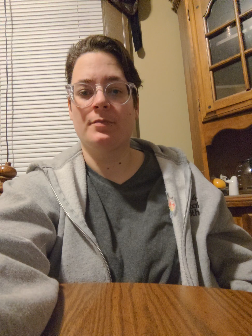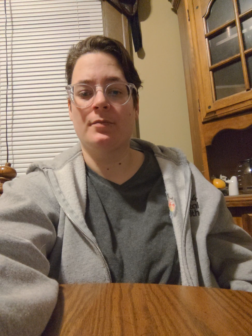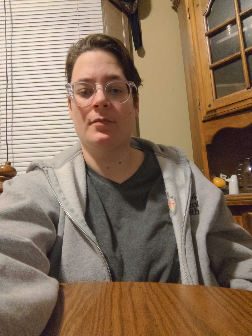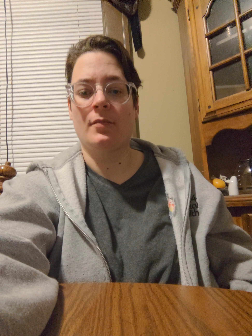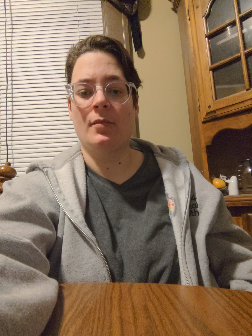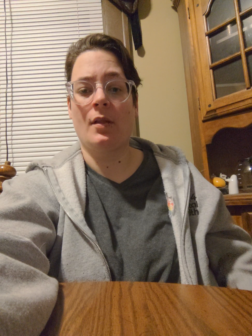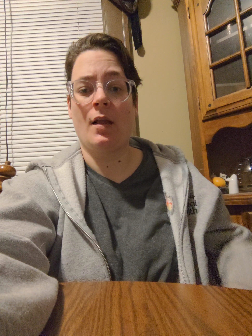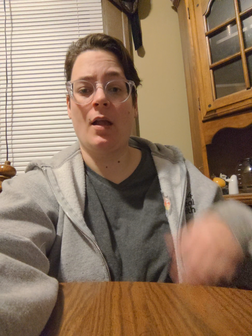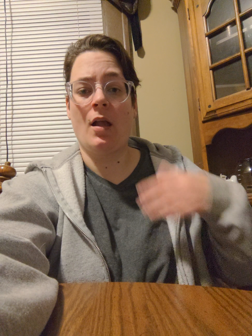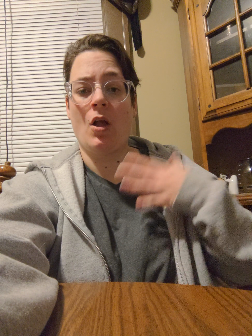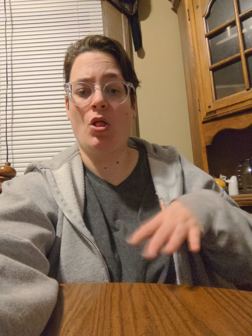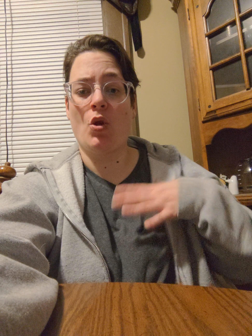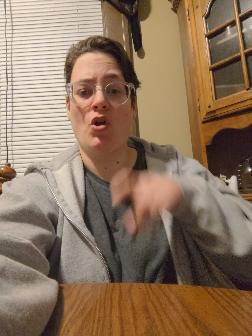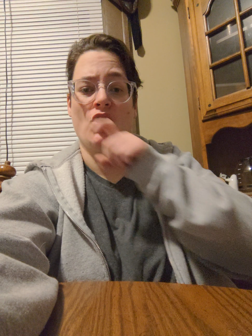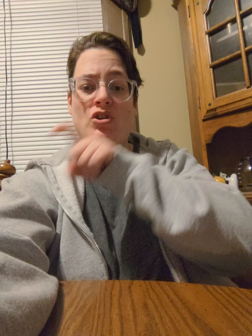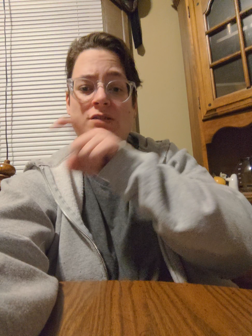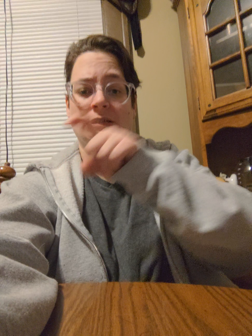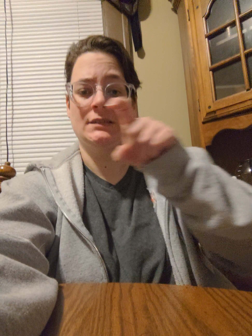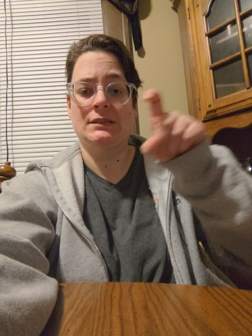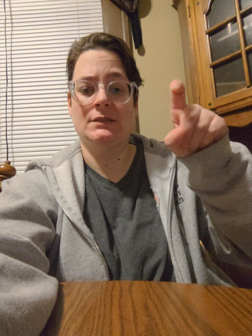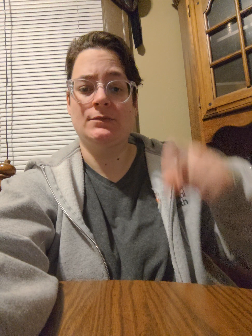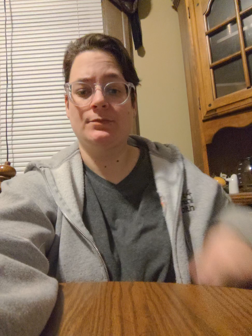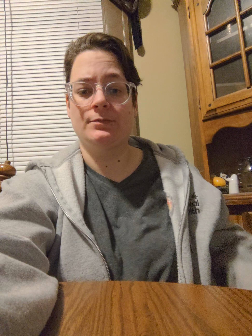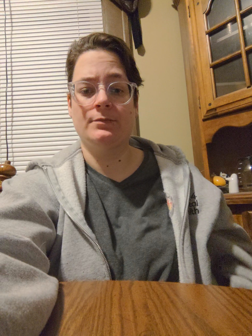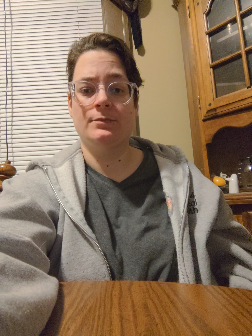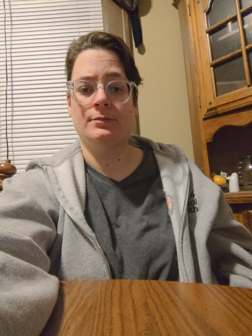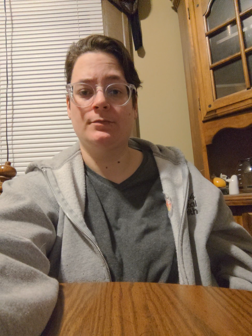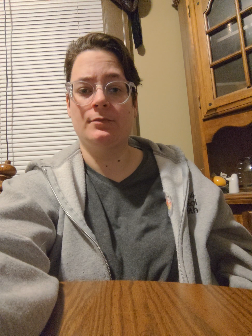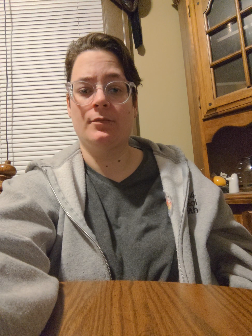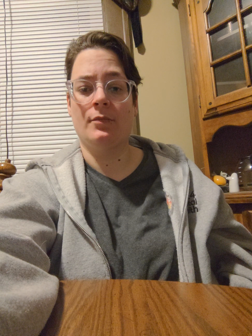closet